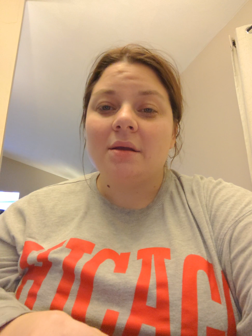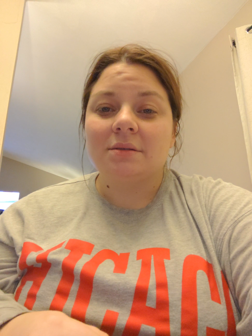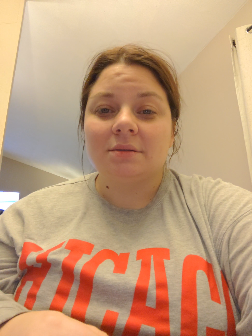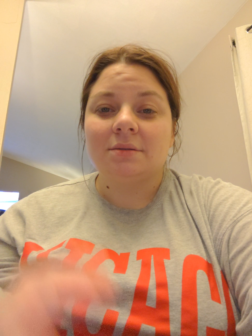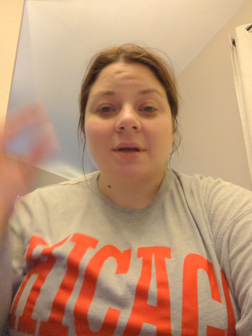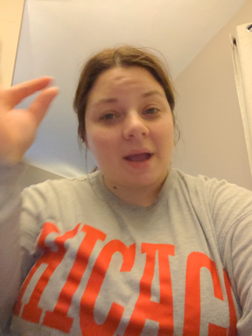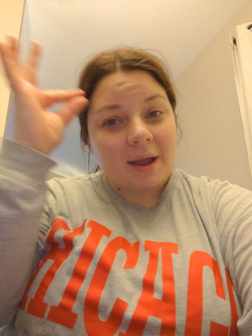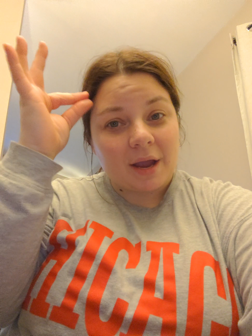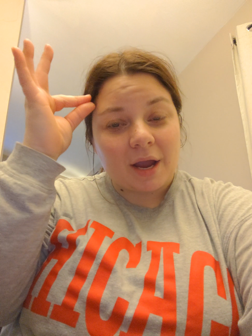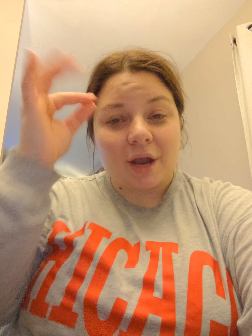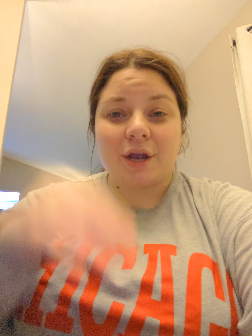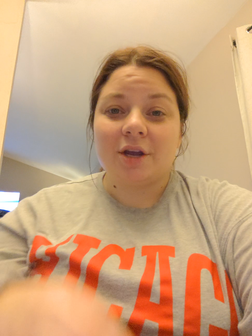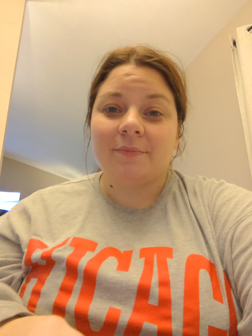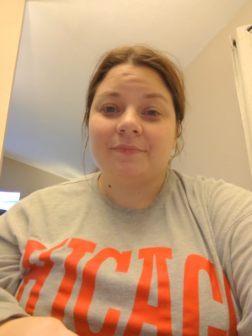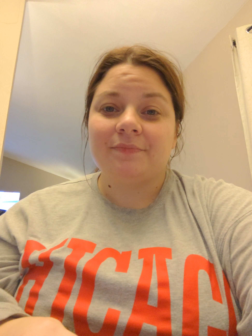hair